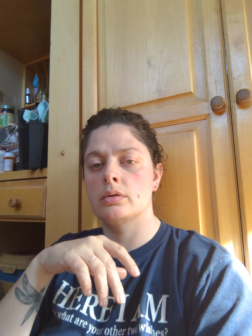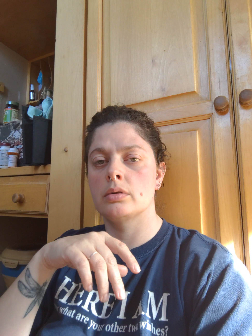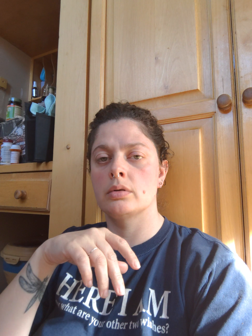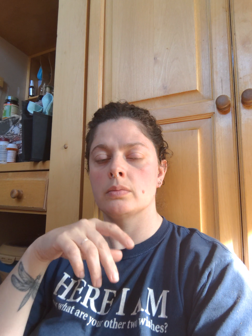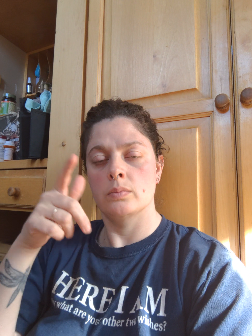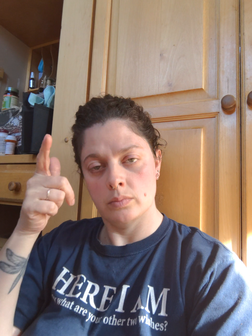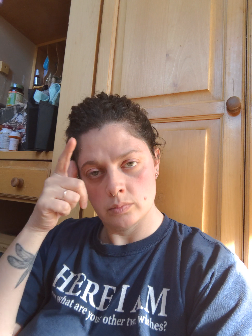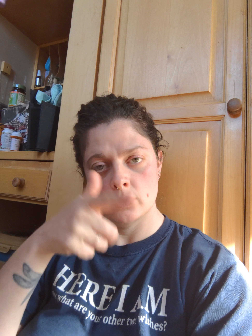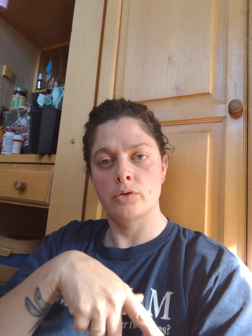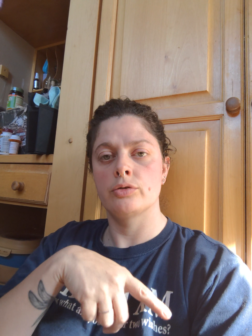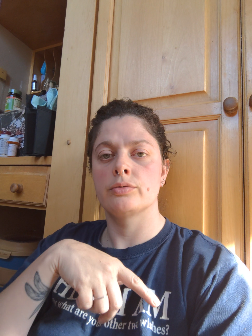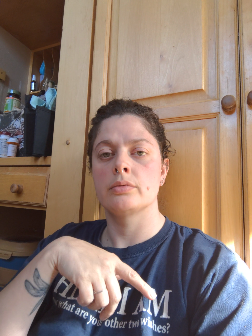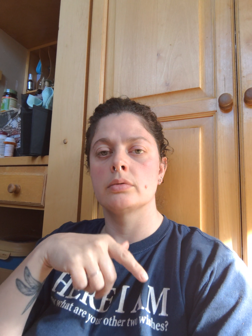brother